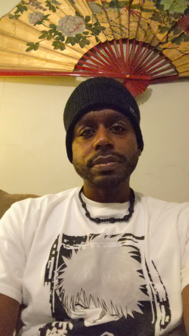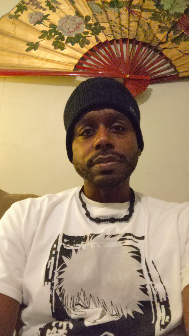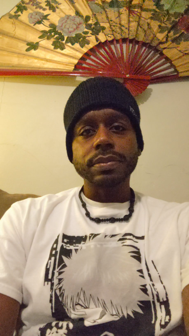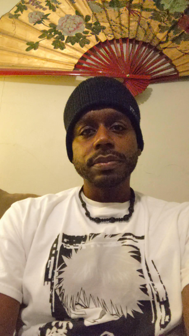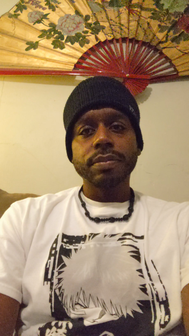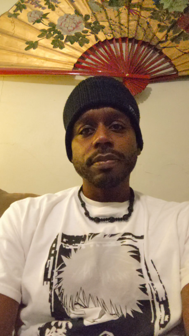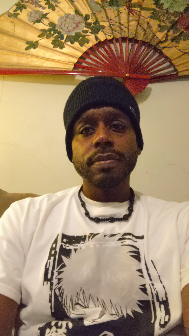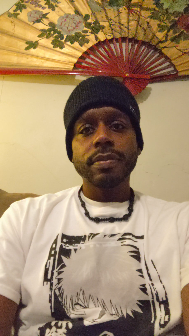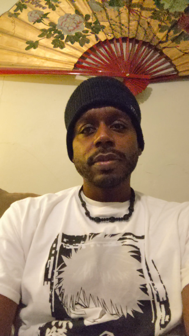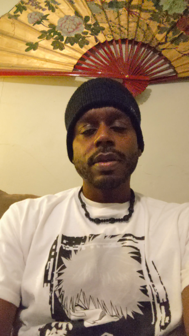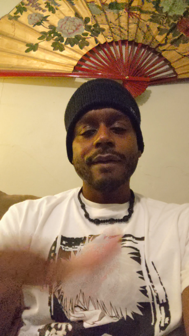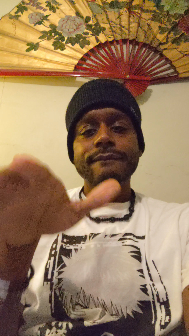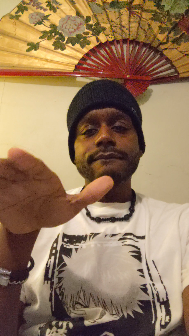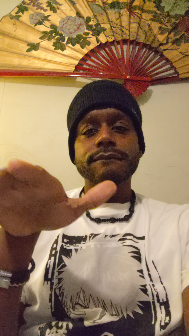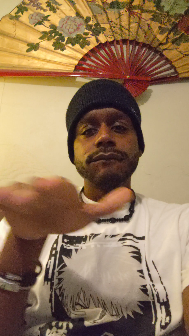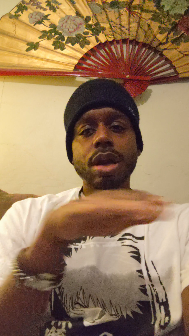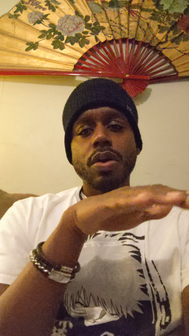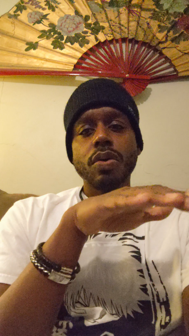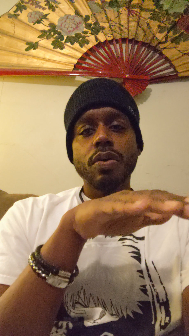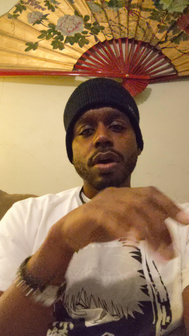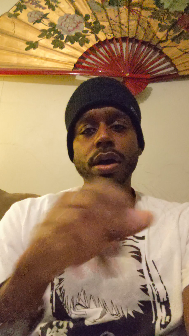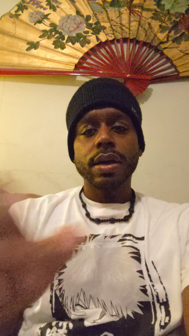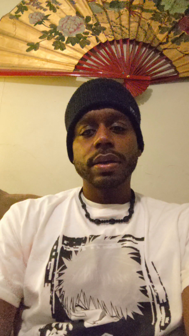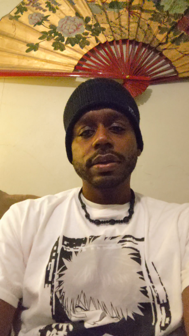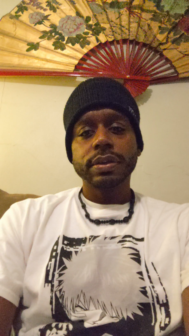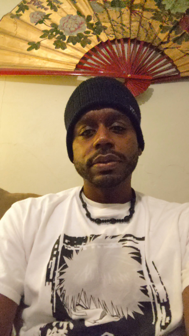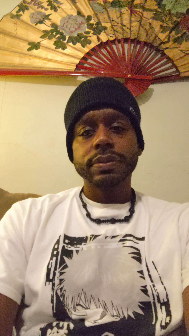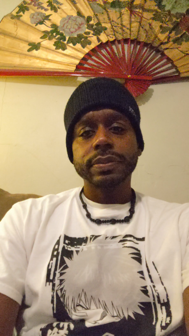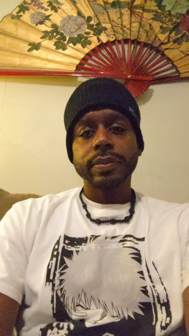full